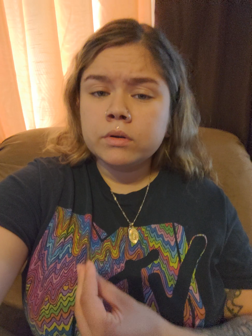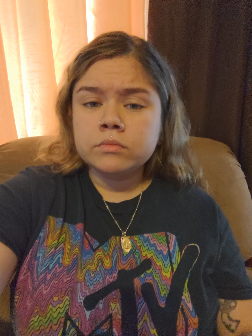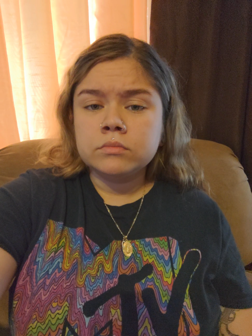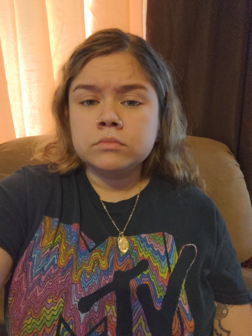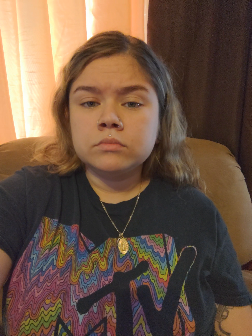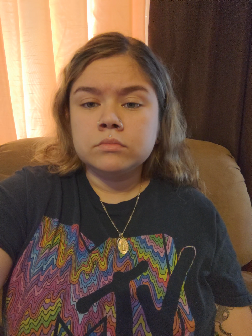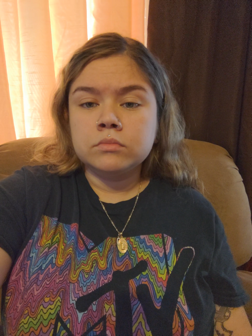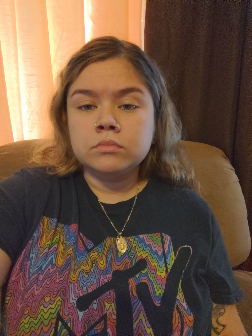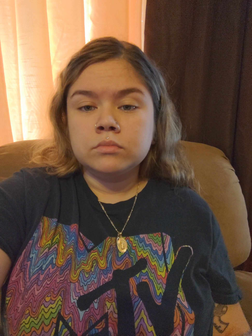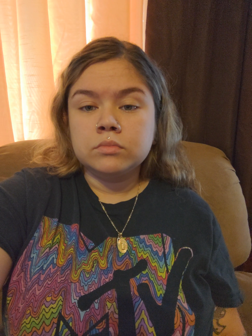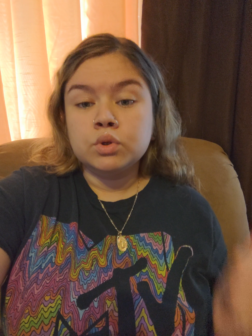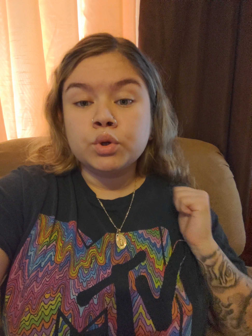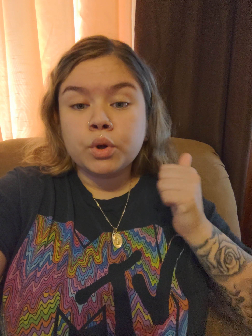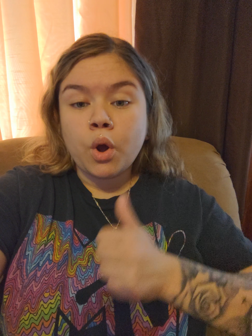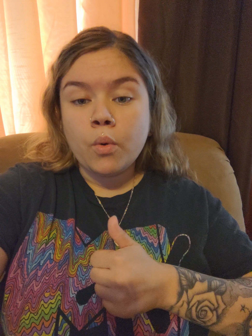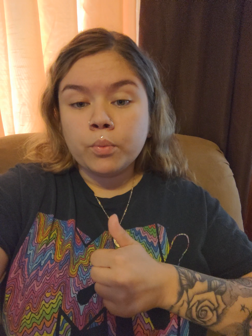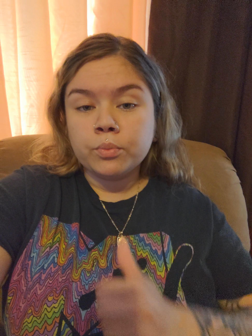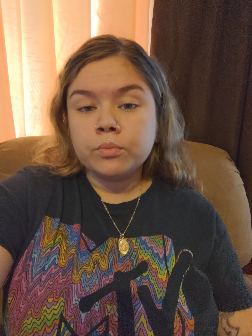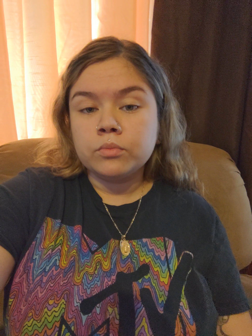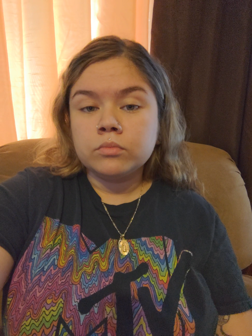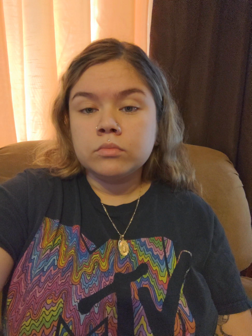coats